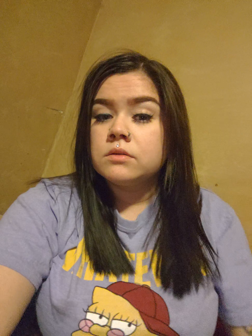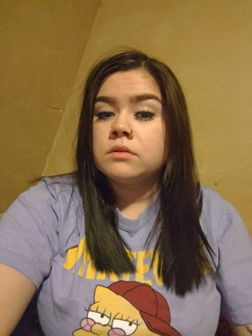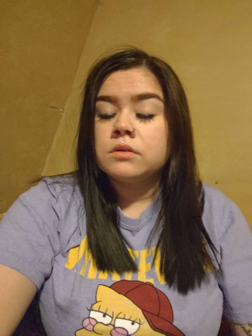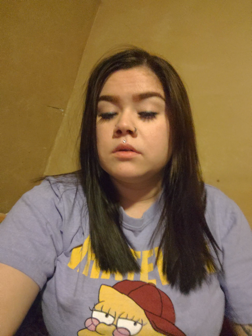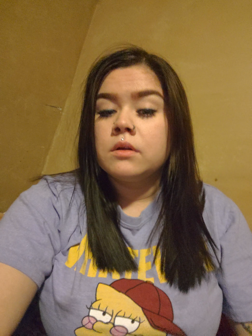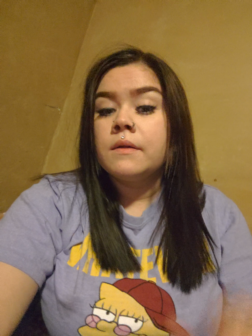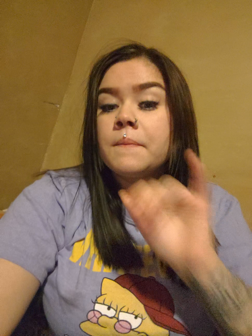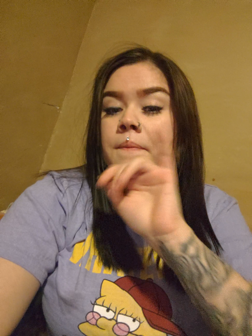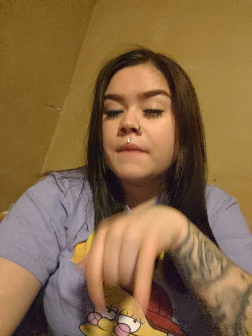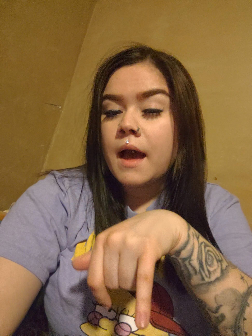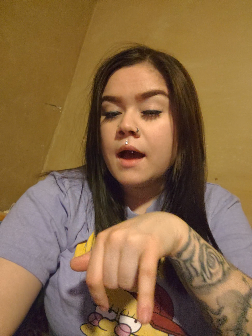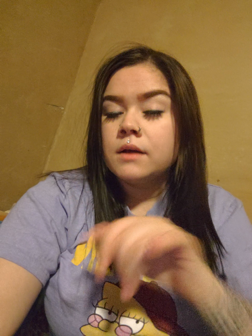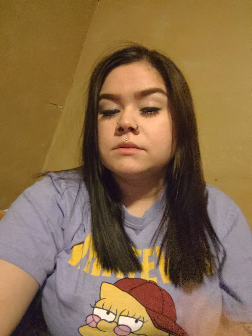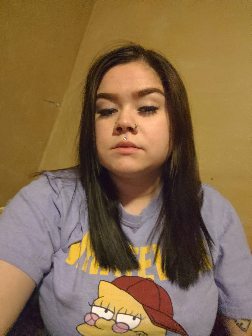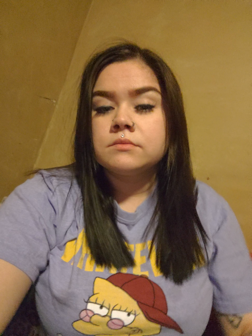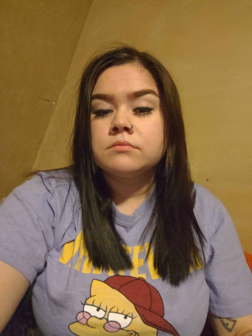that